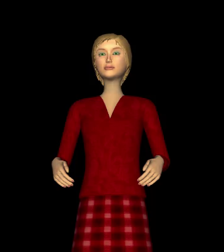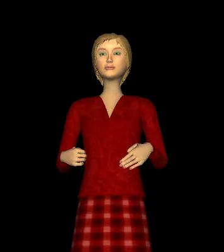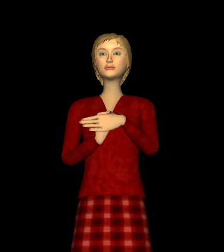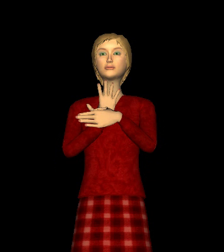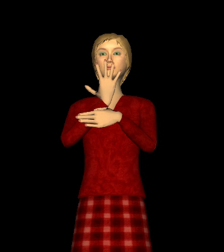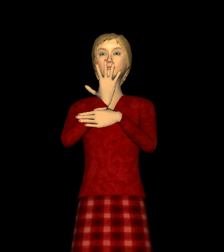جديد